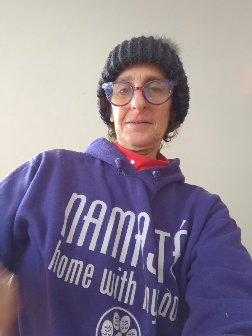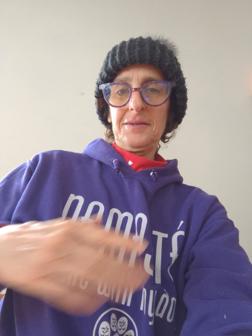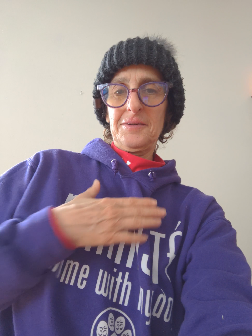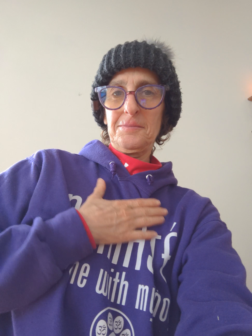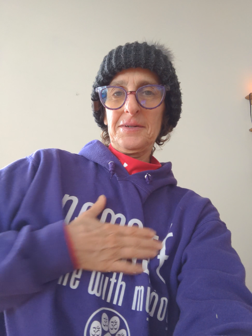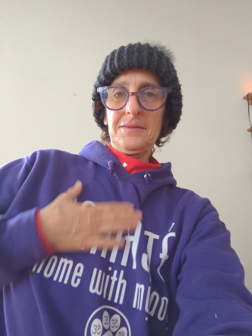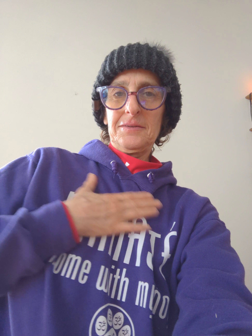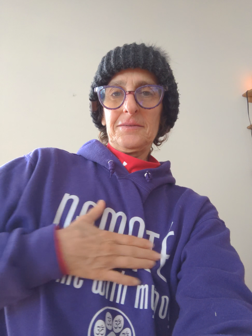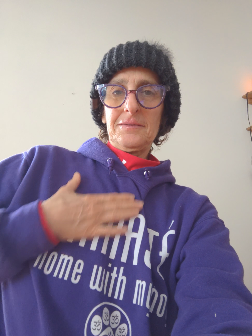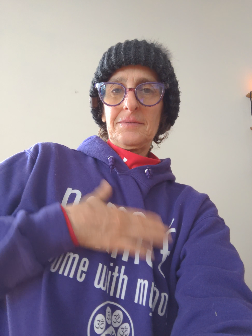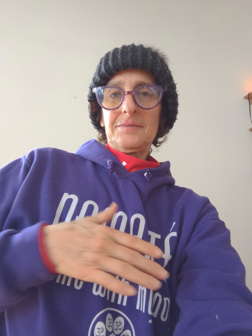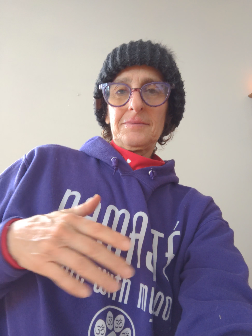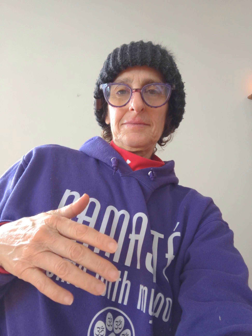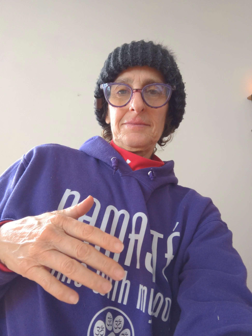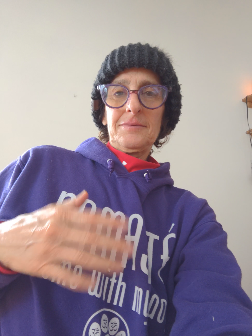please